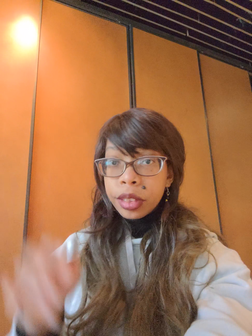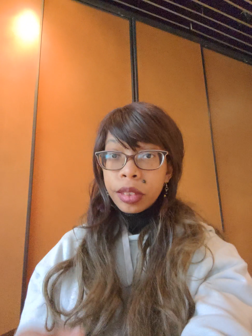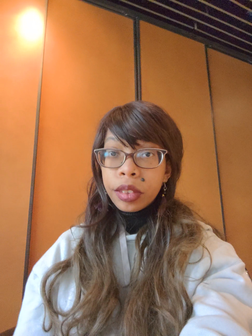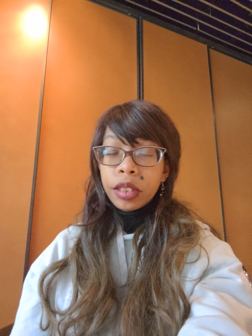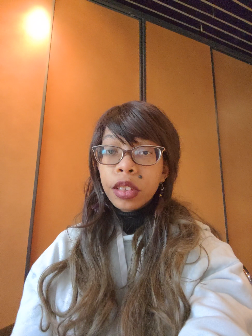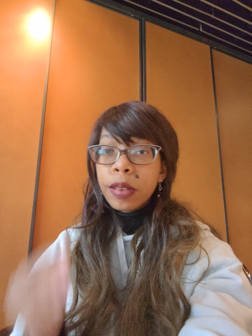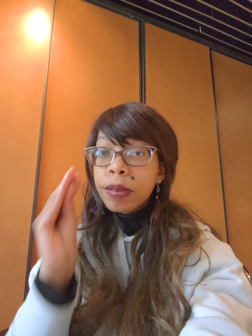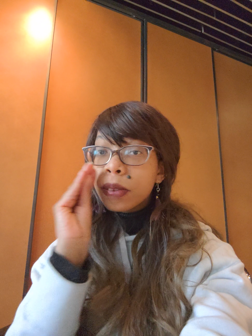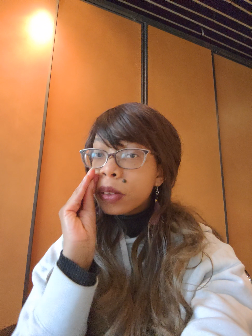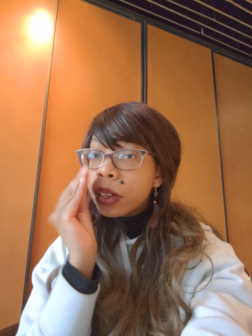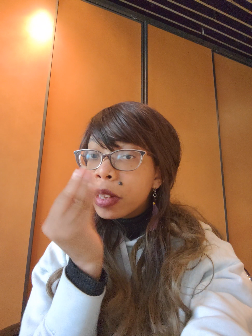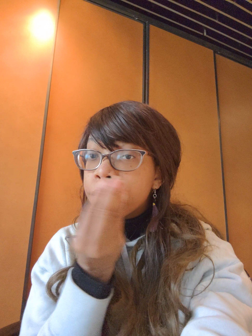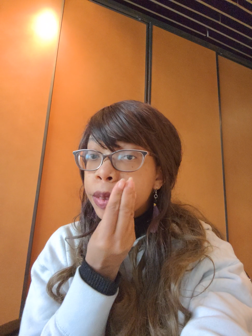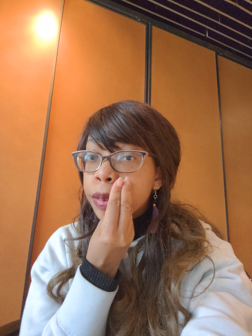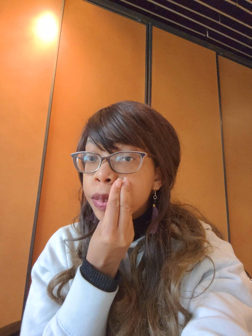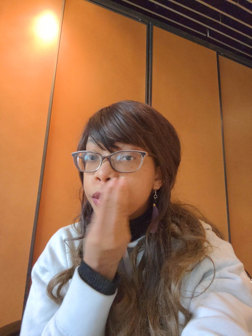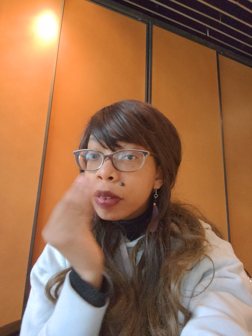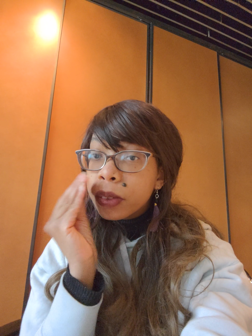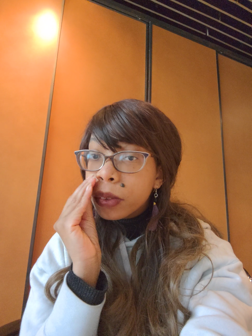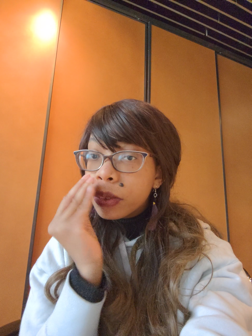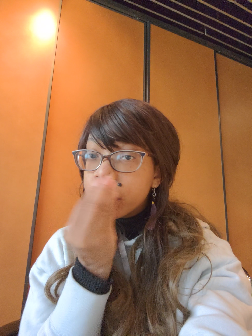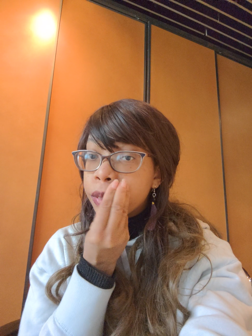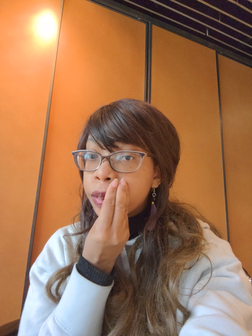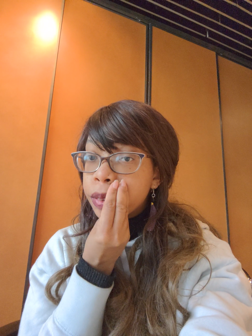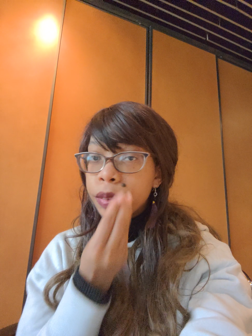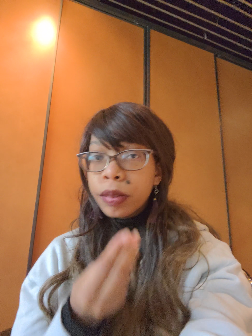flower